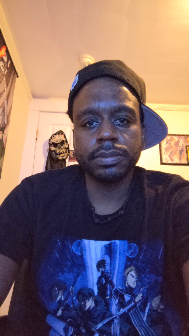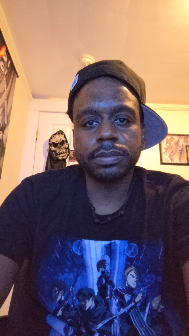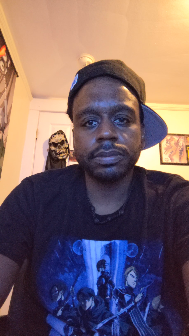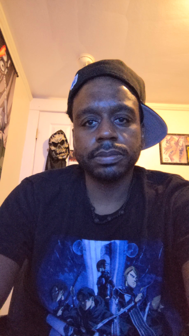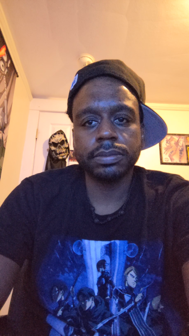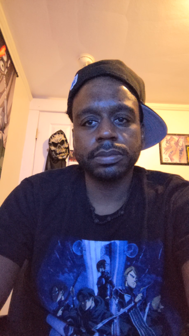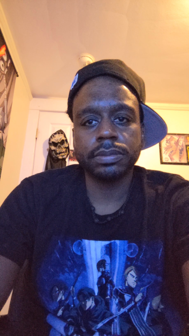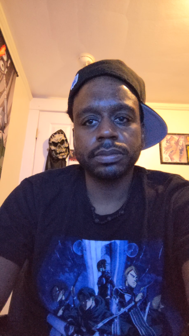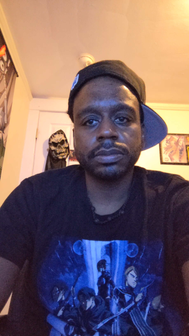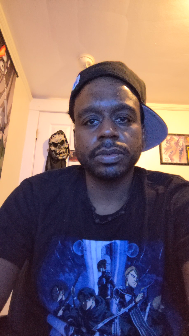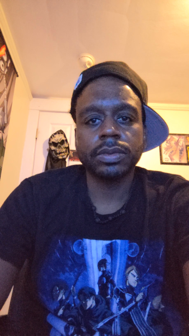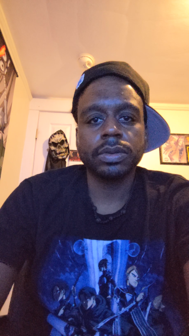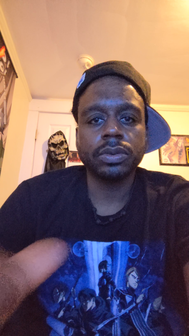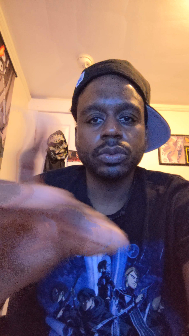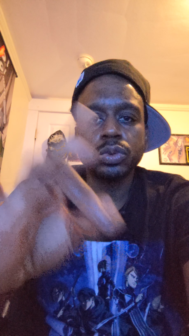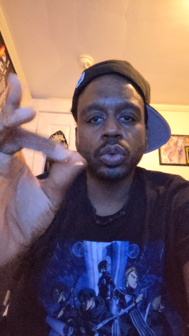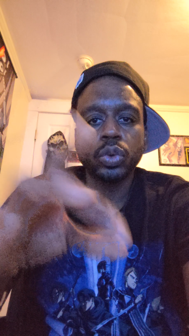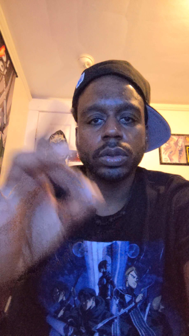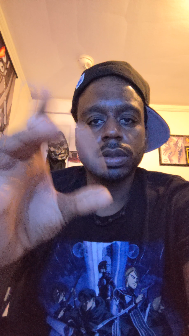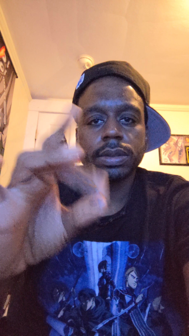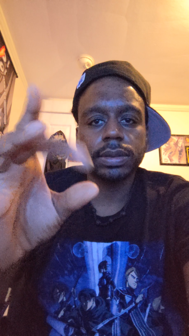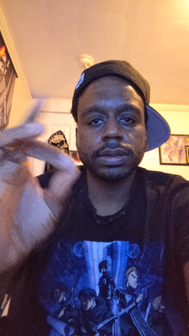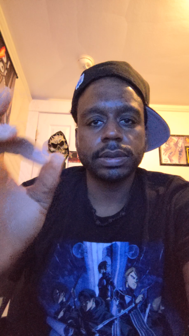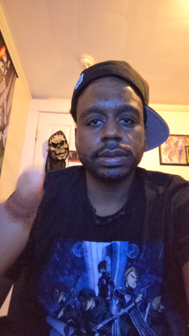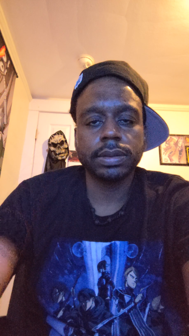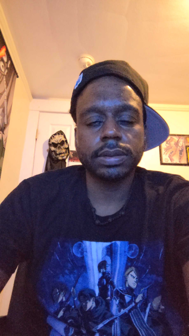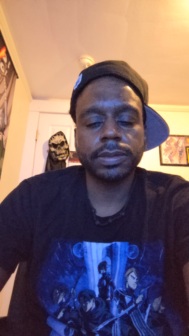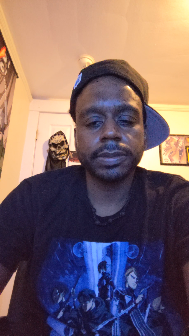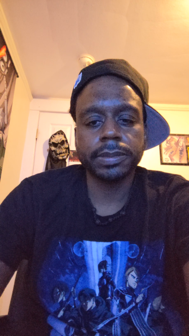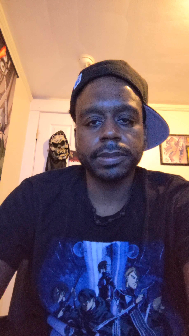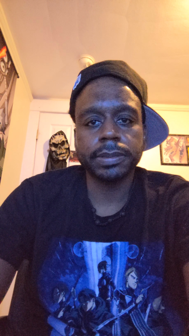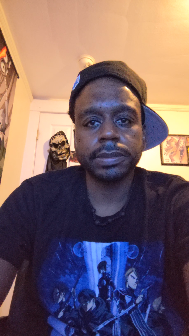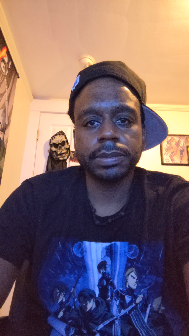choose